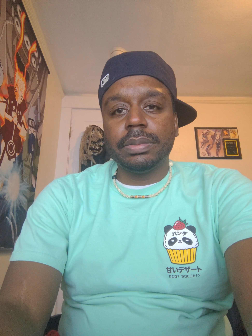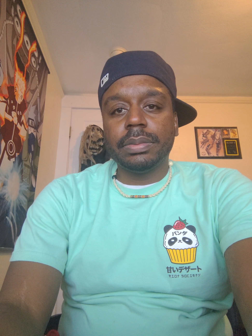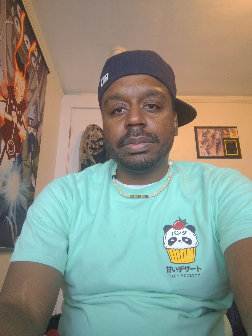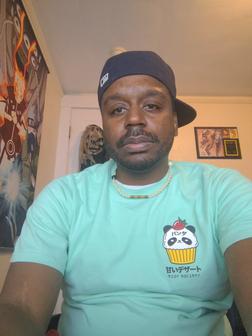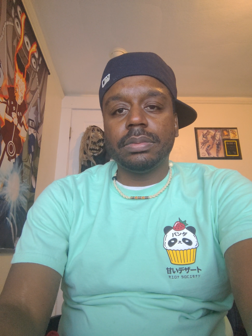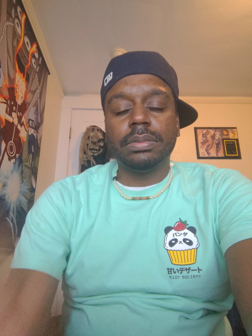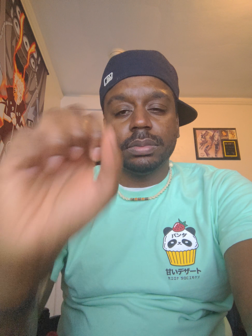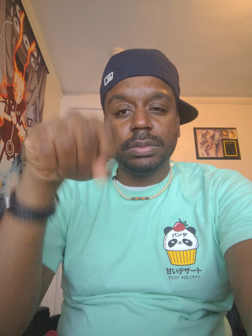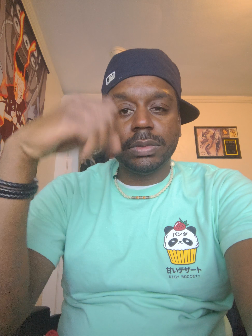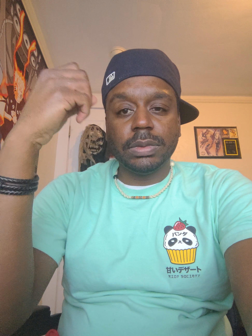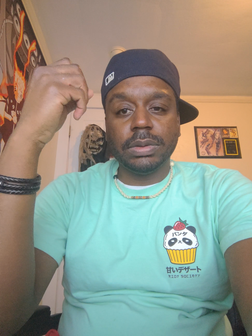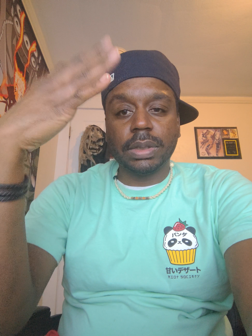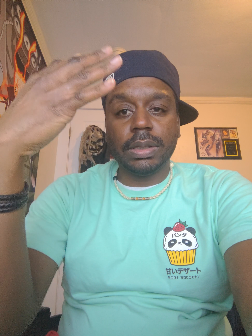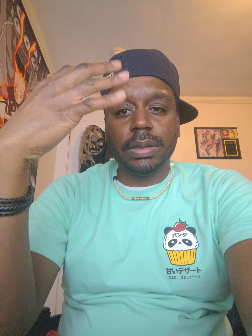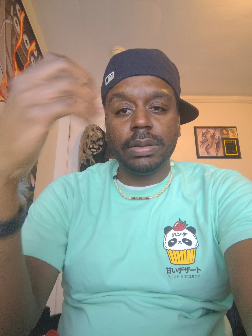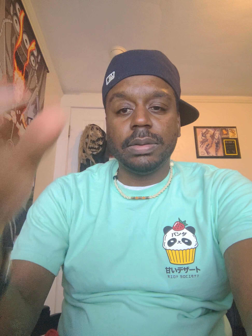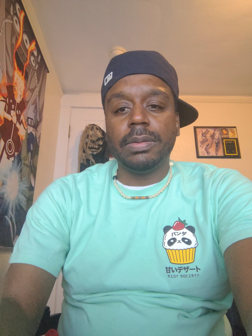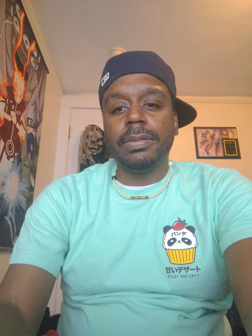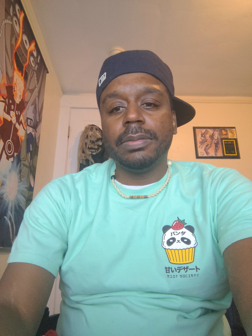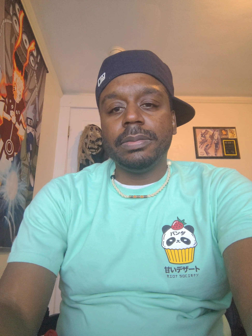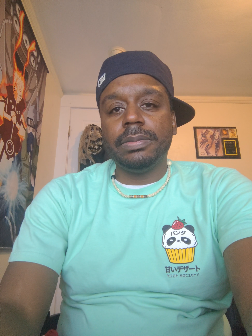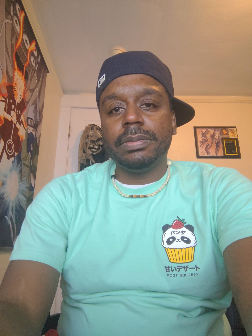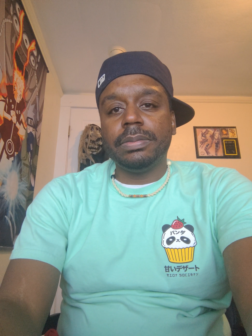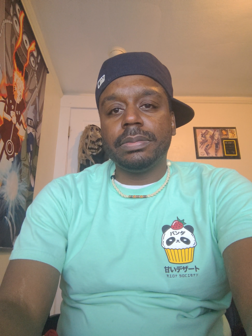sun